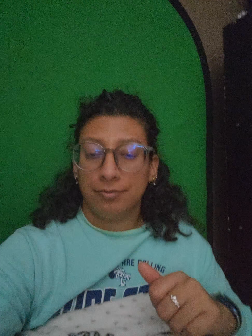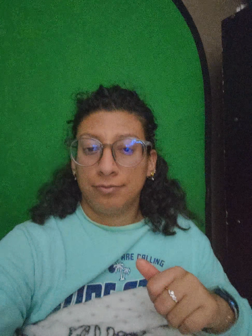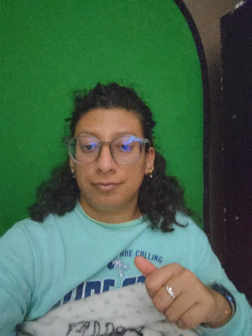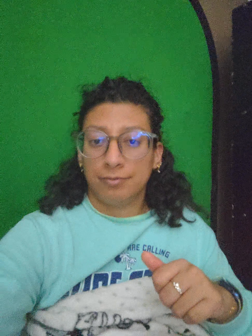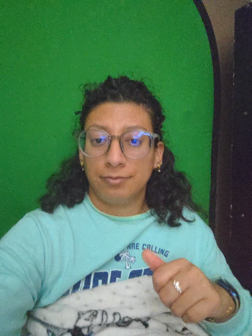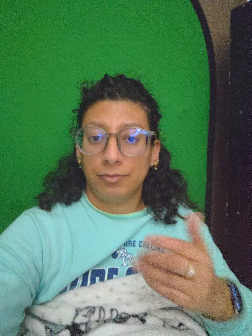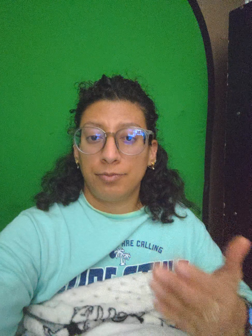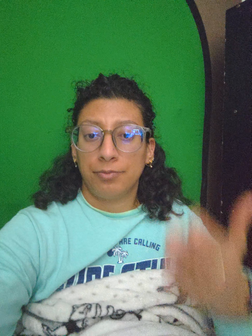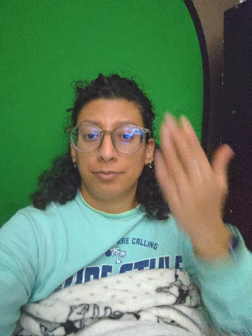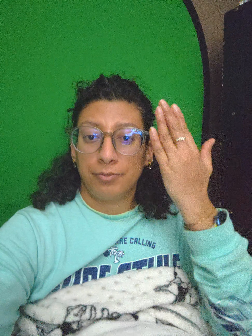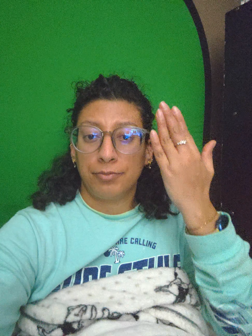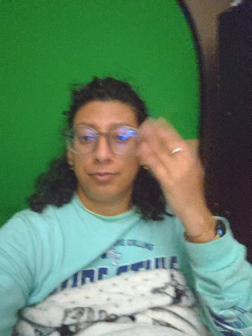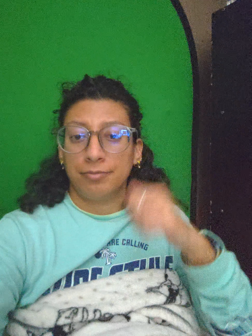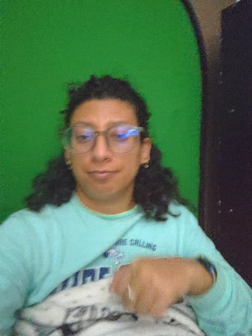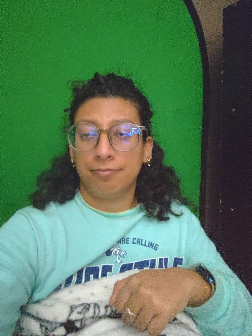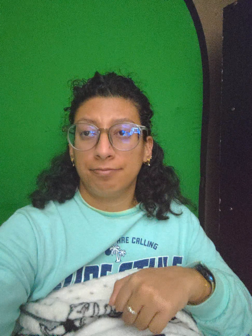morning